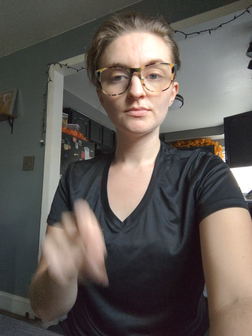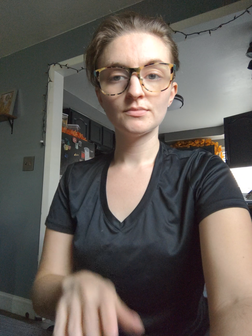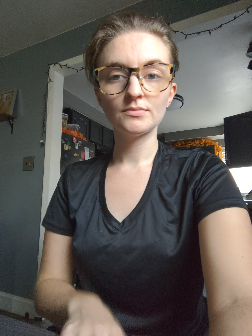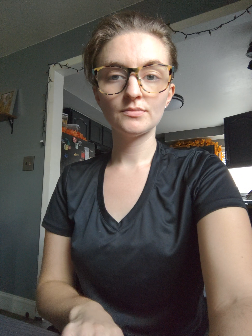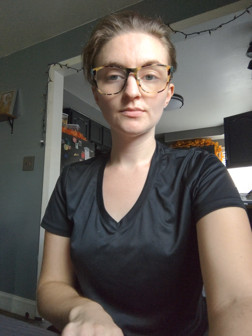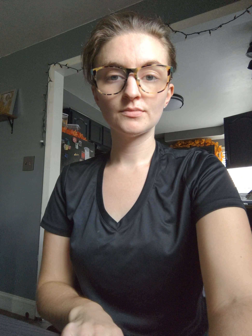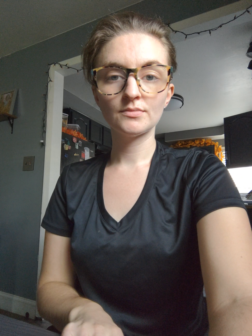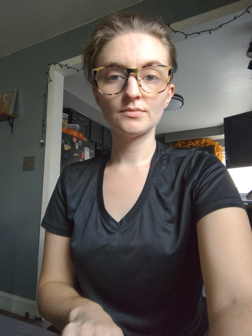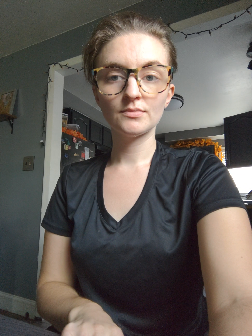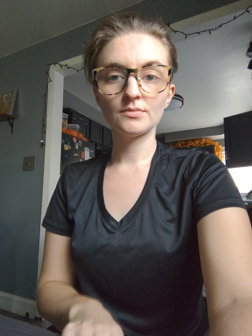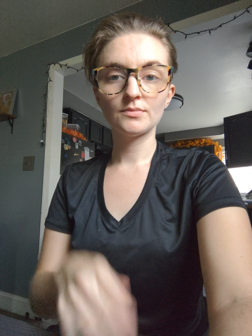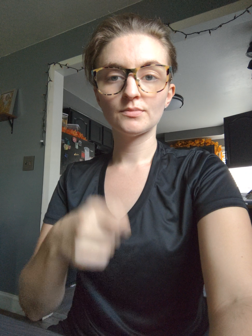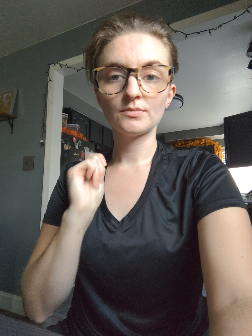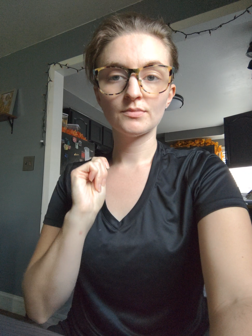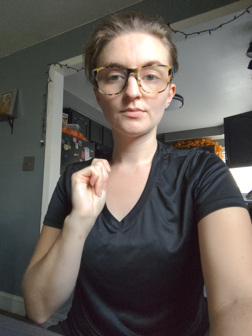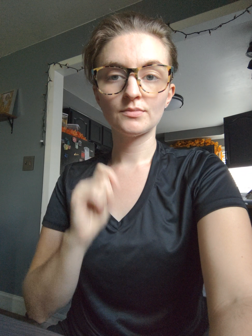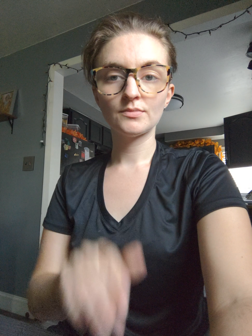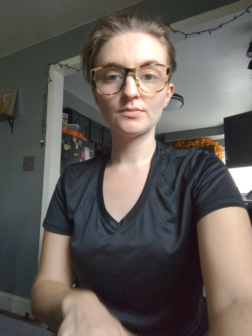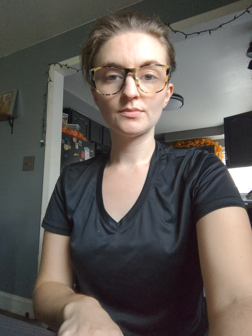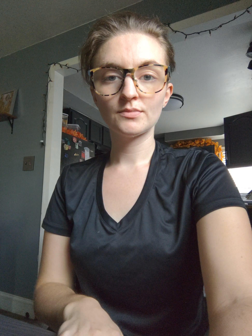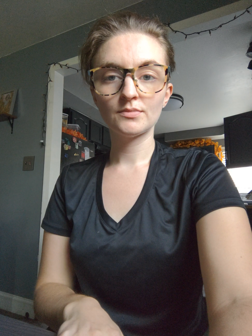rip